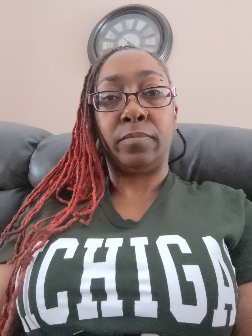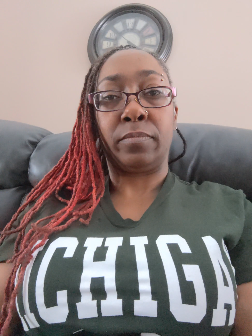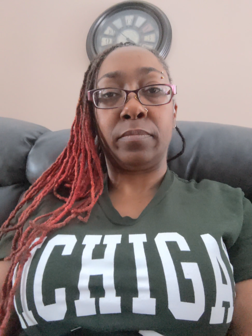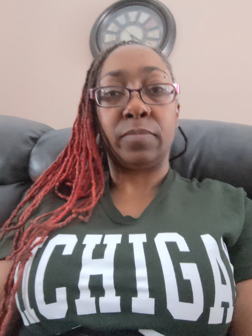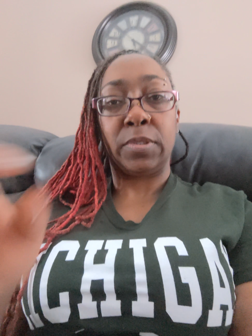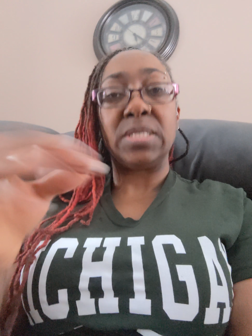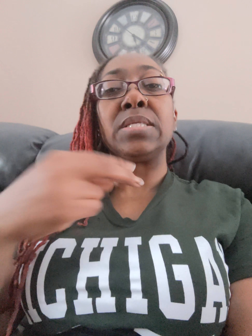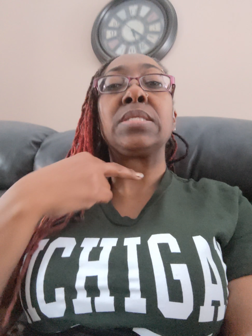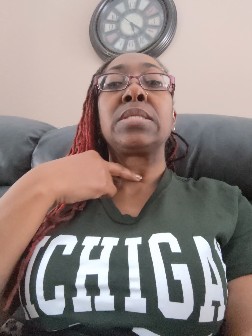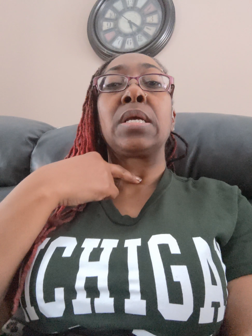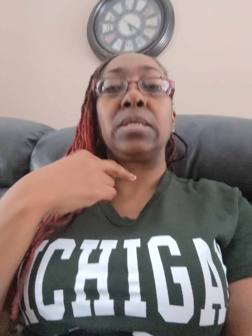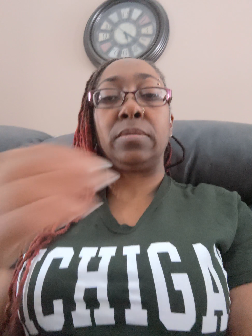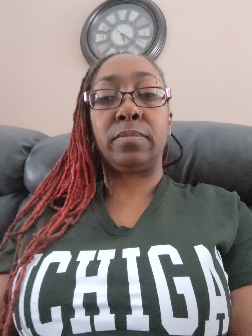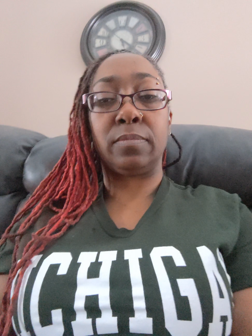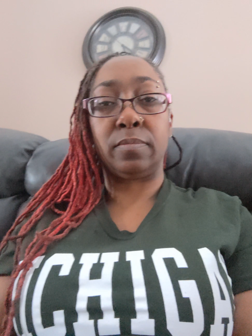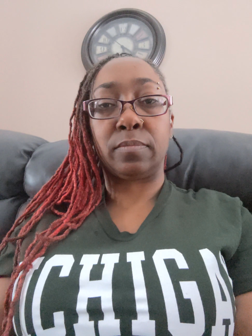stuck